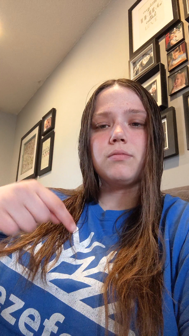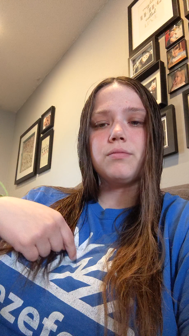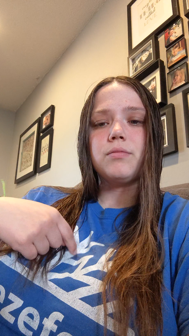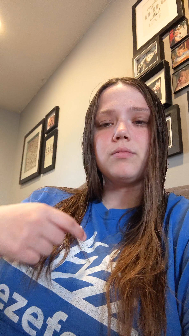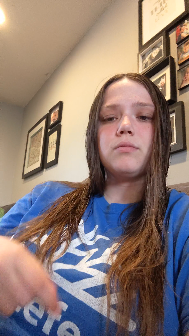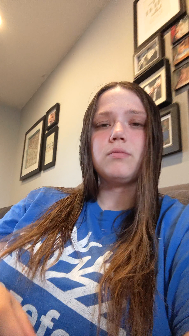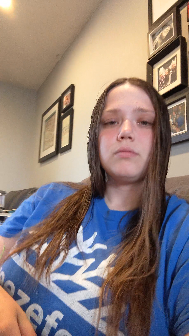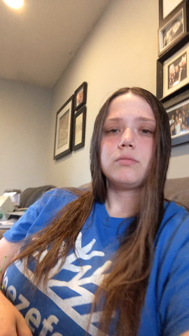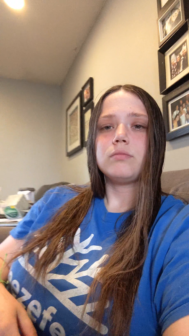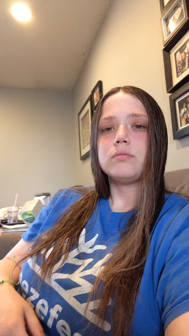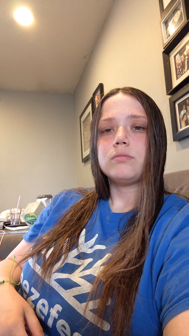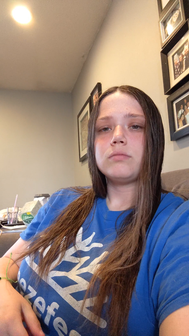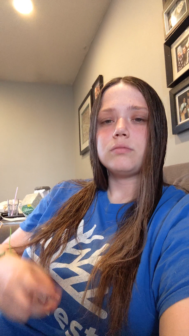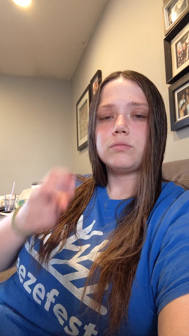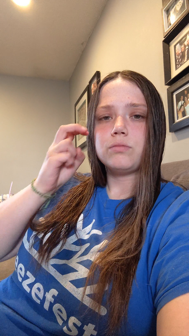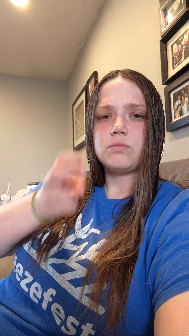hard